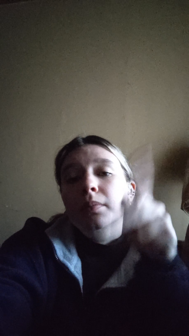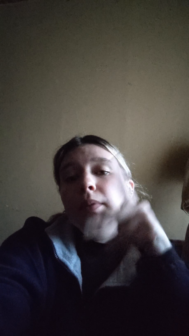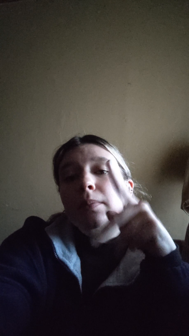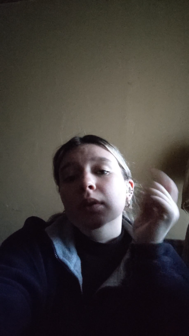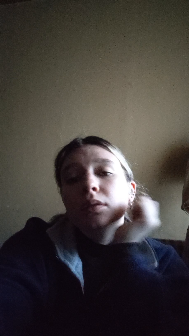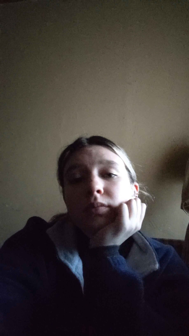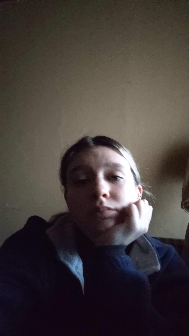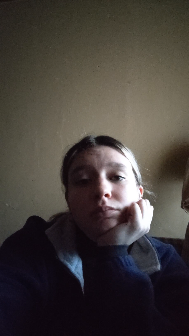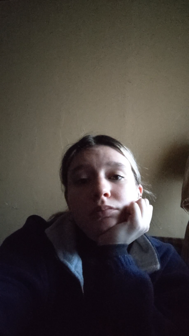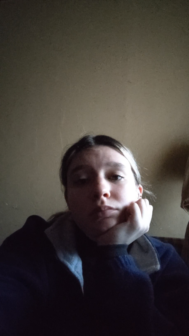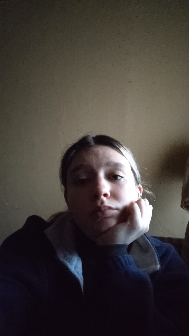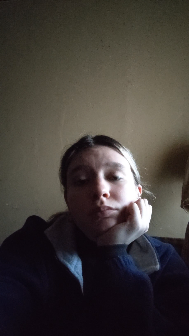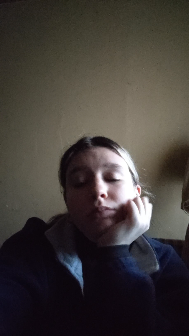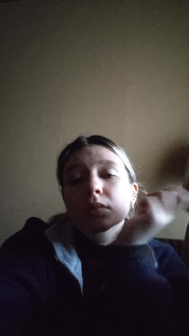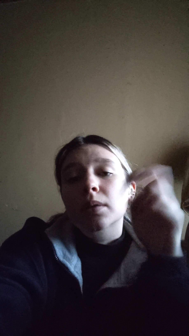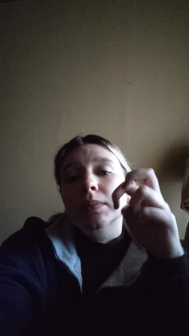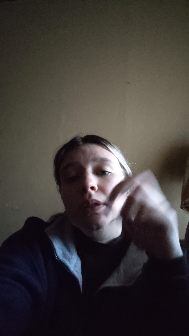potato